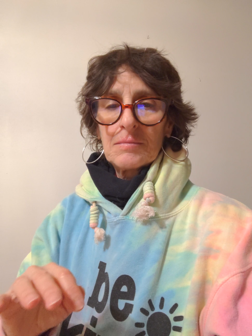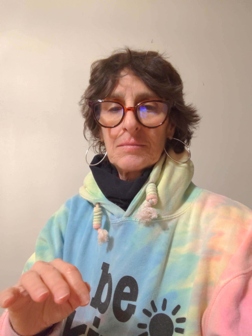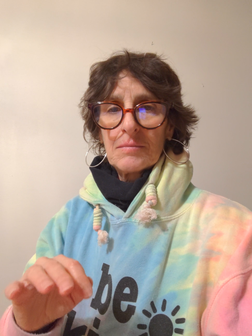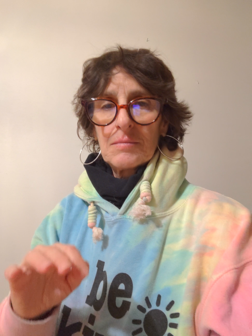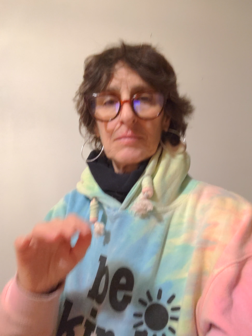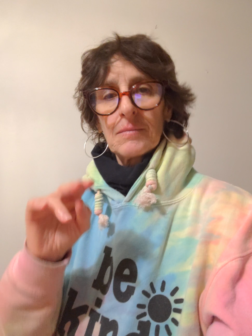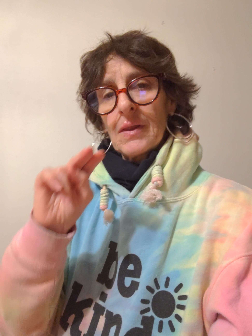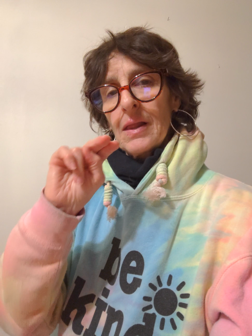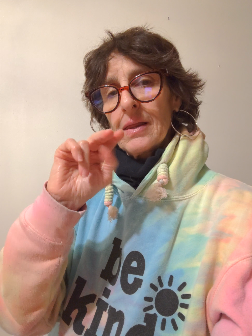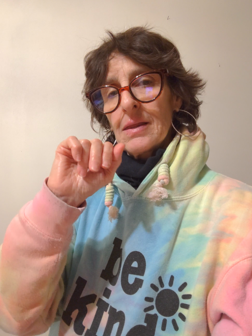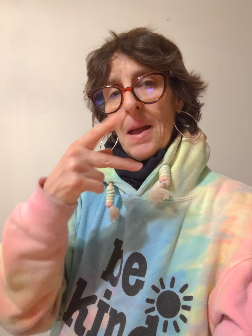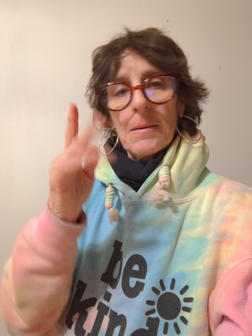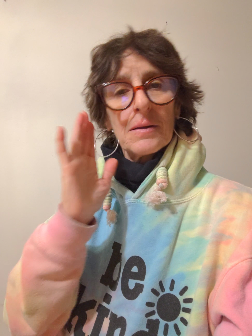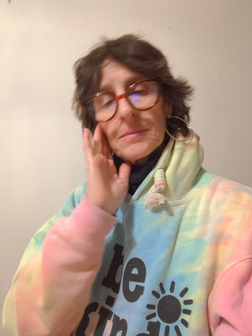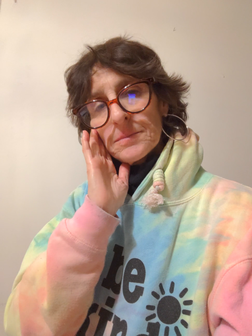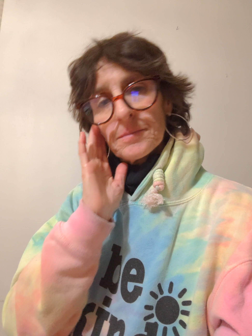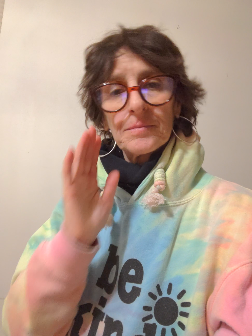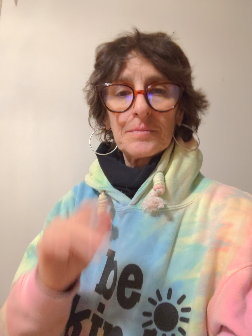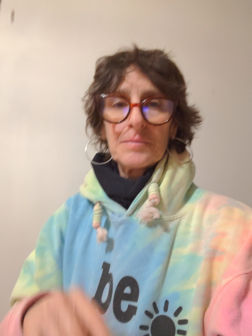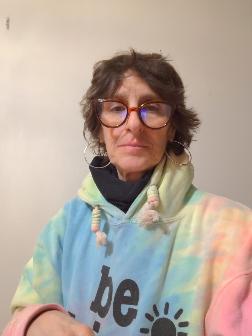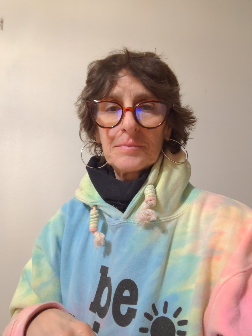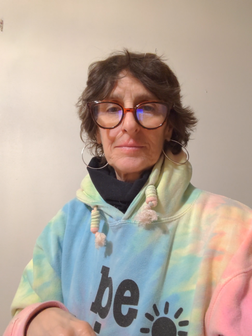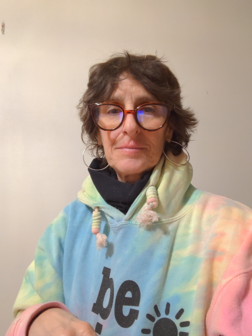nap